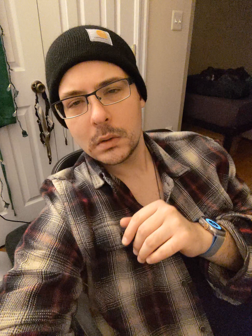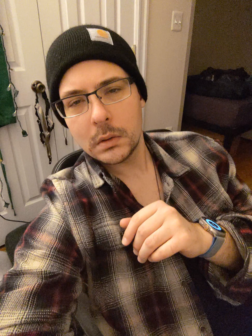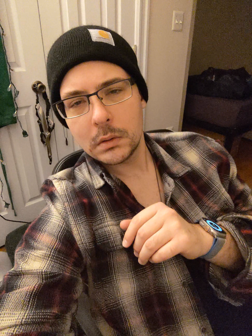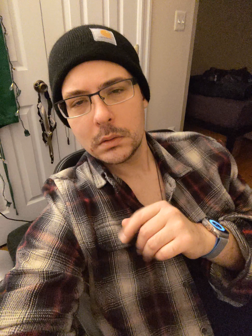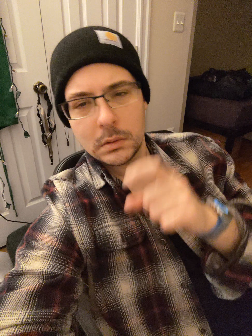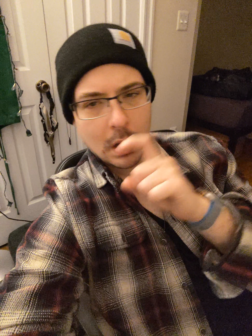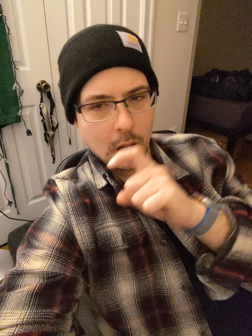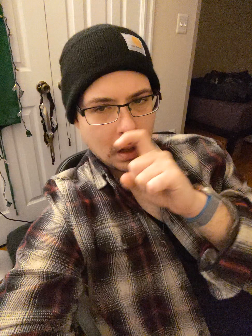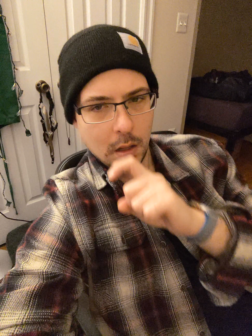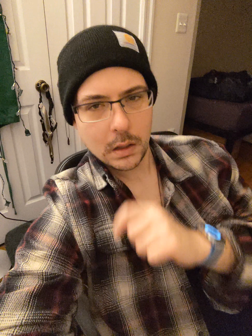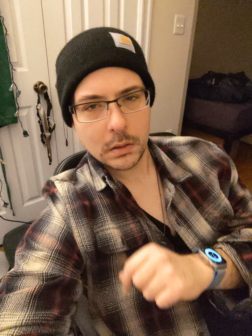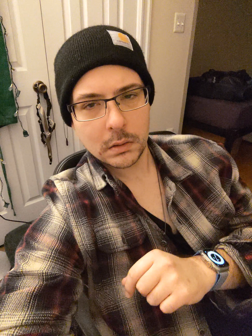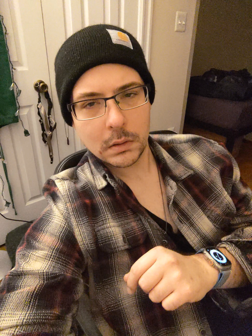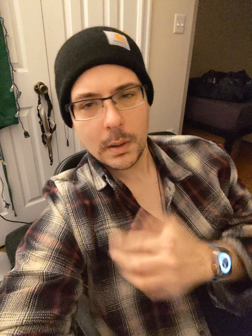doll